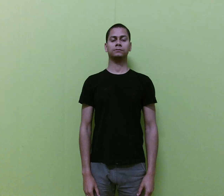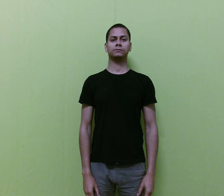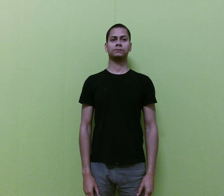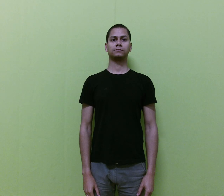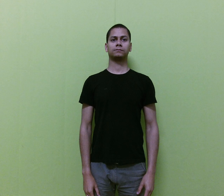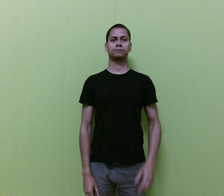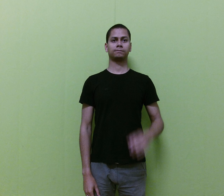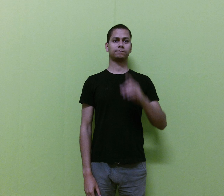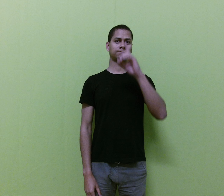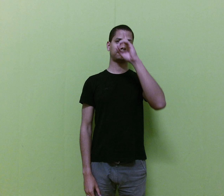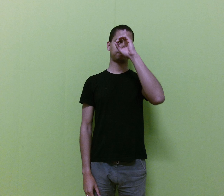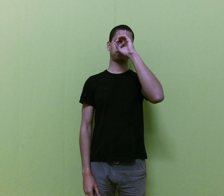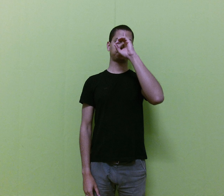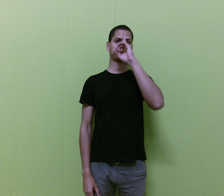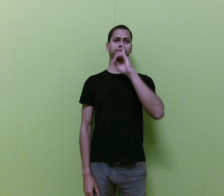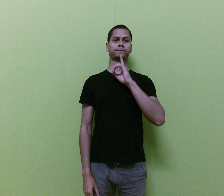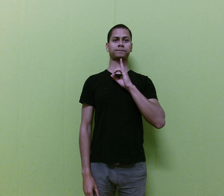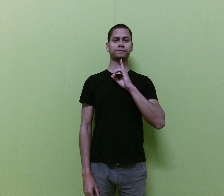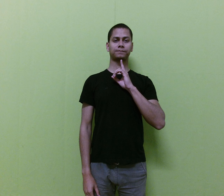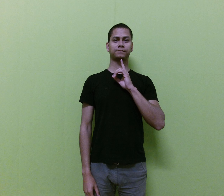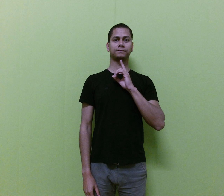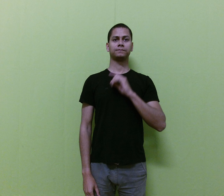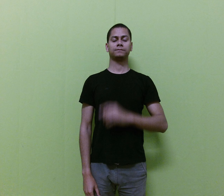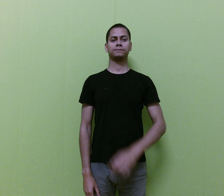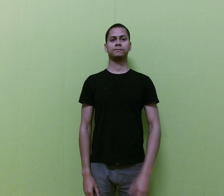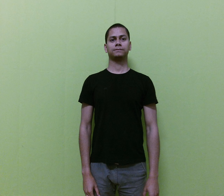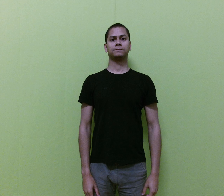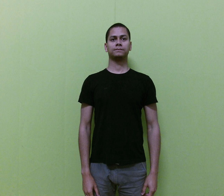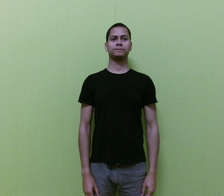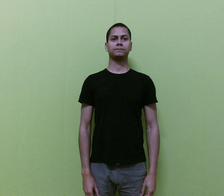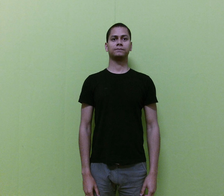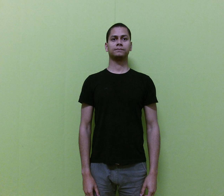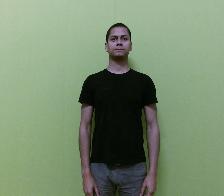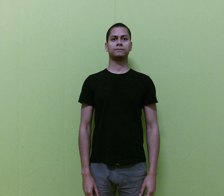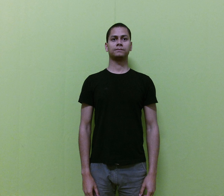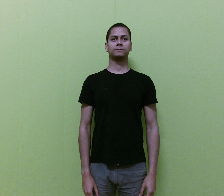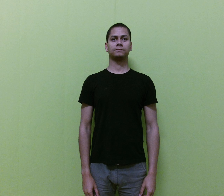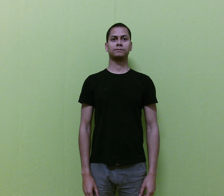amarelo